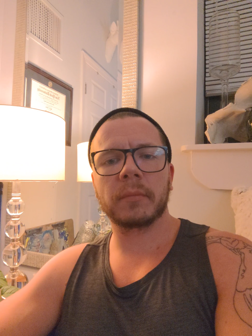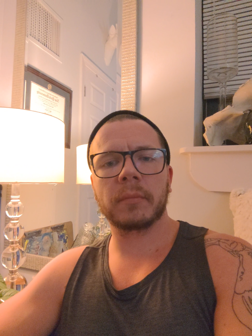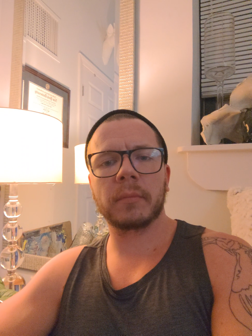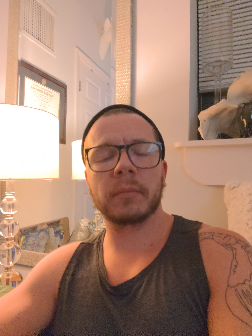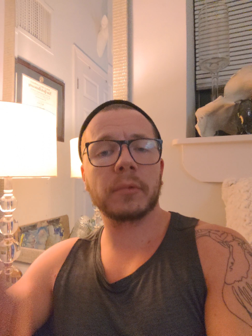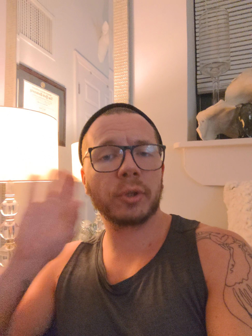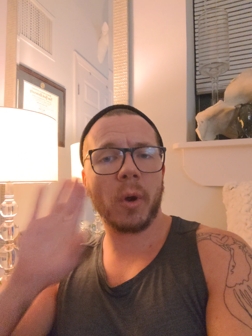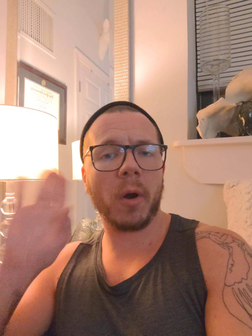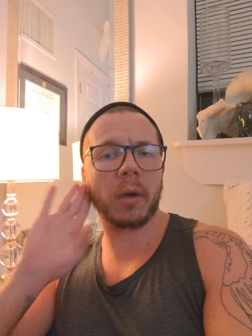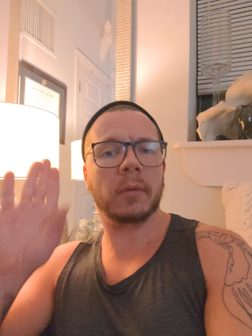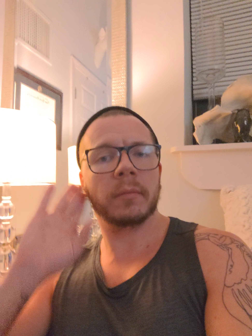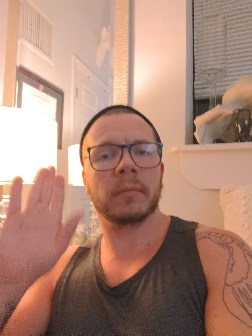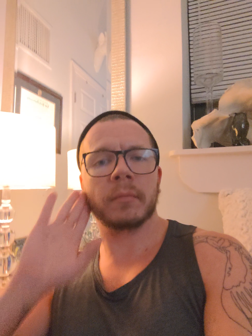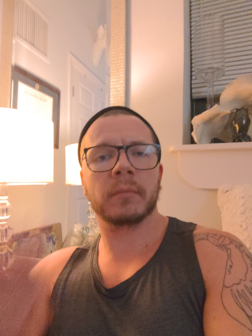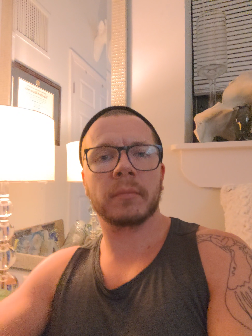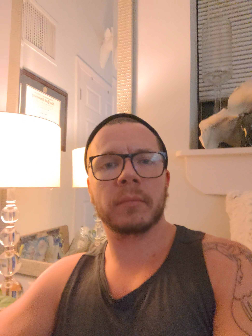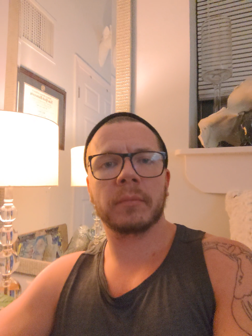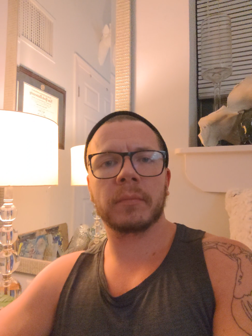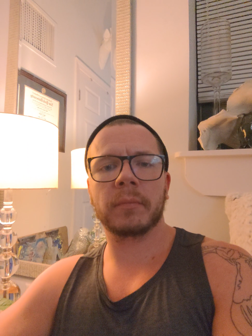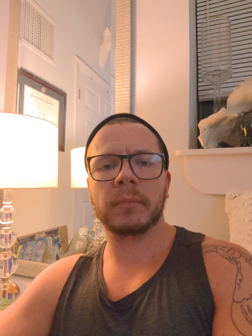dog